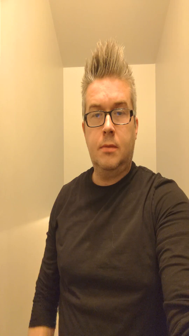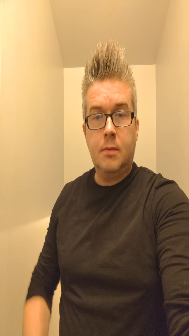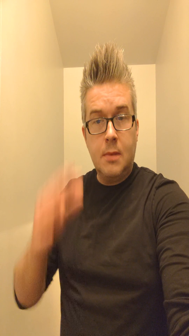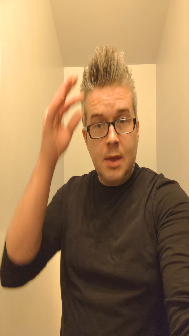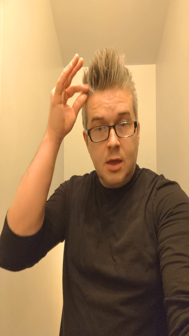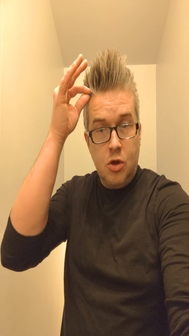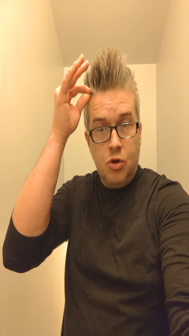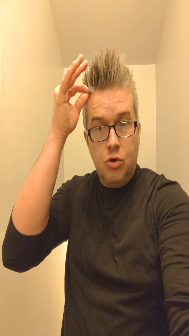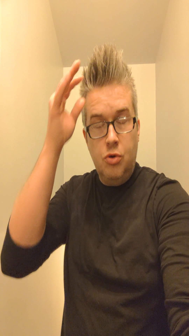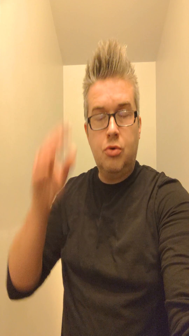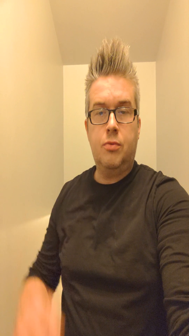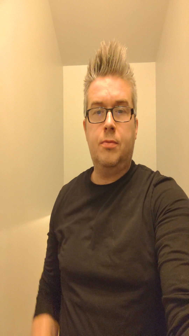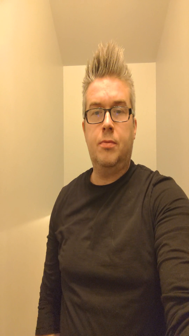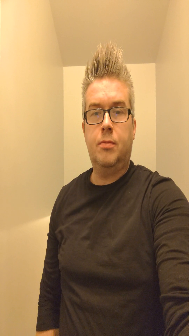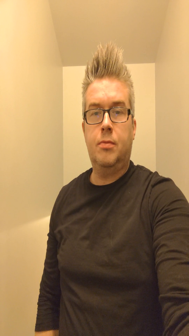hair